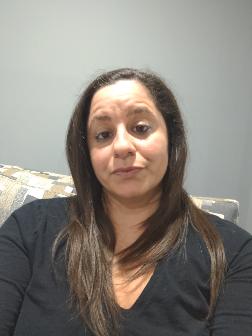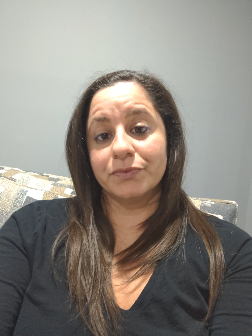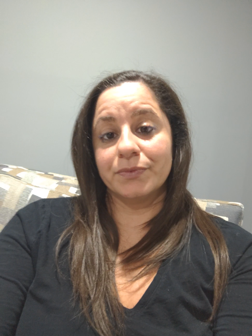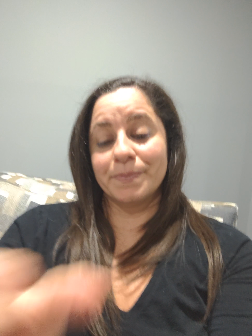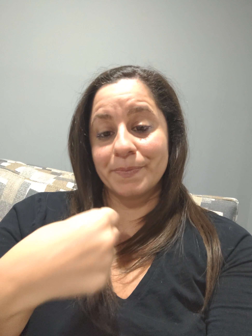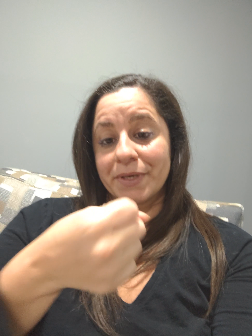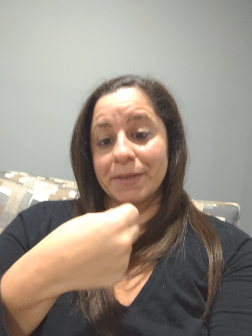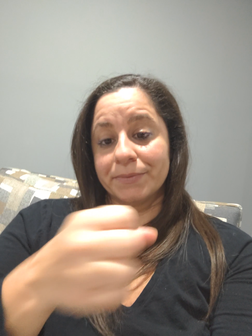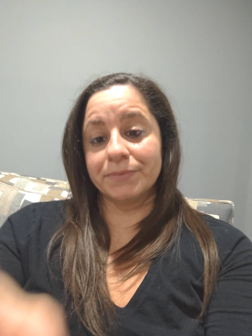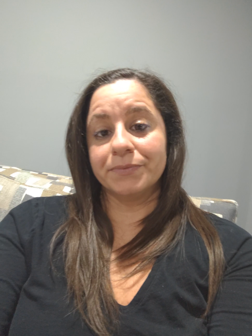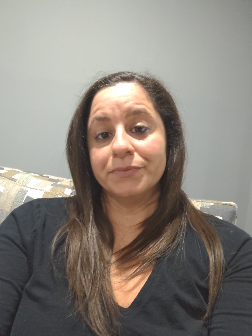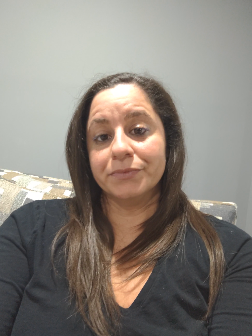make